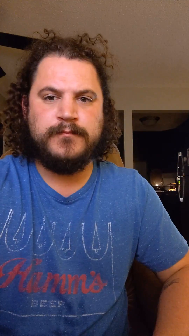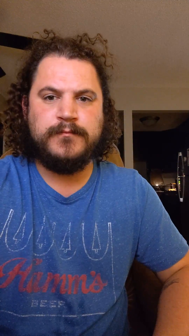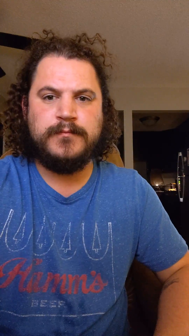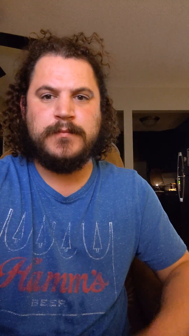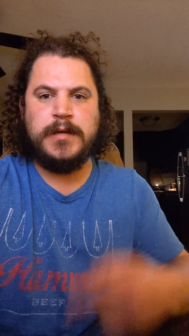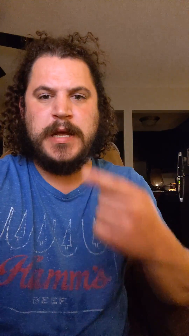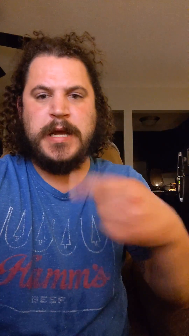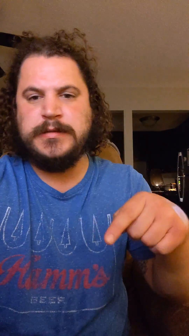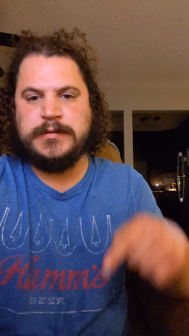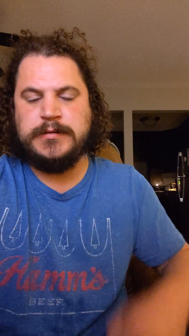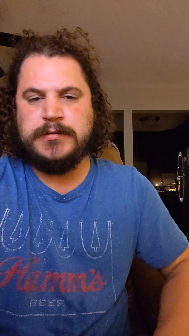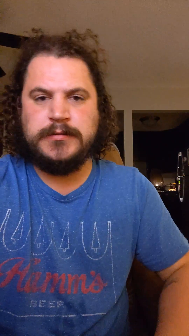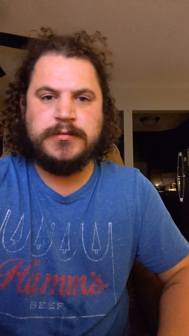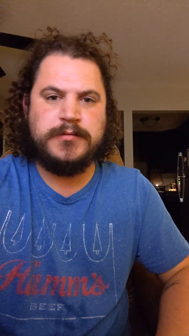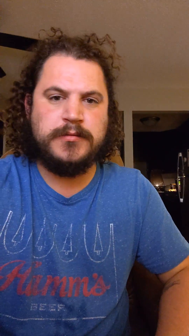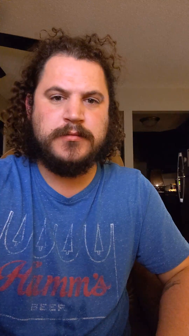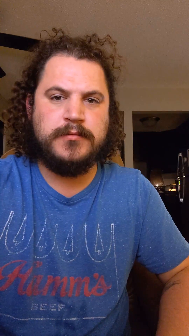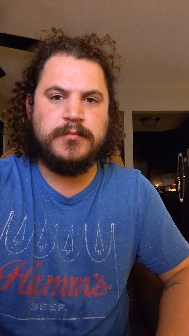cut